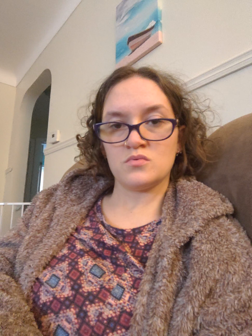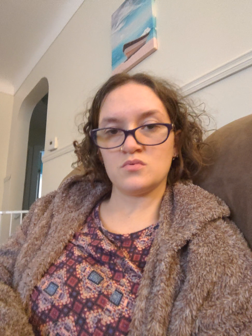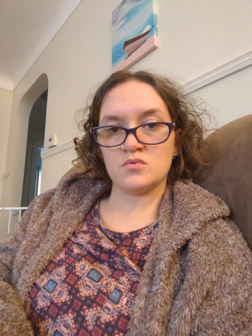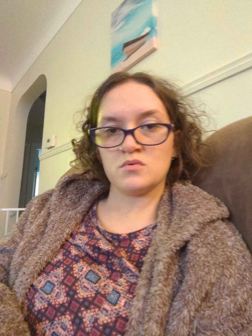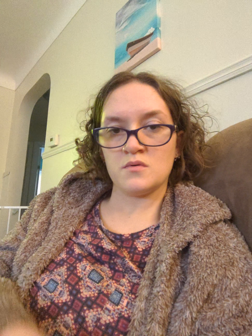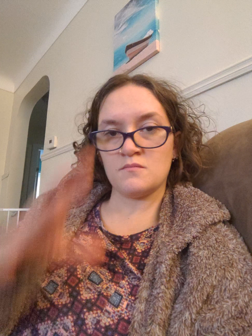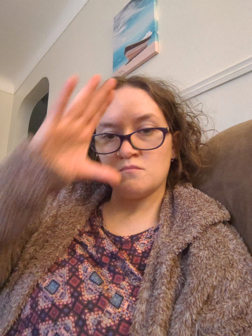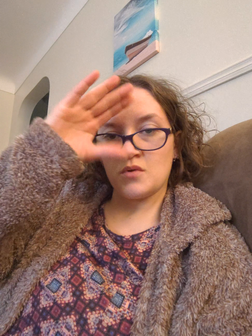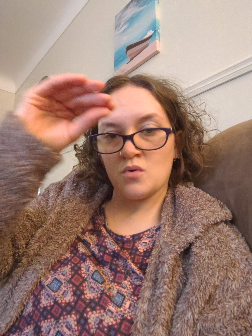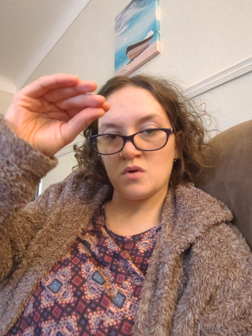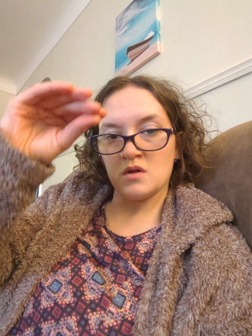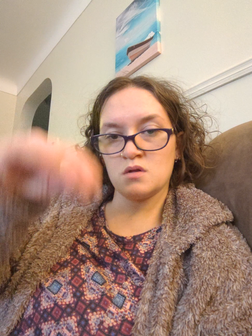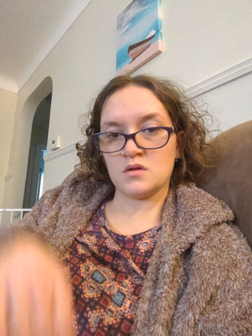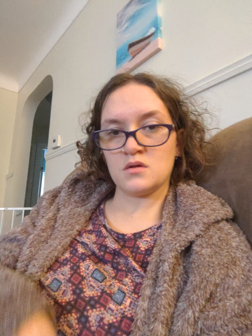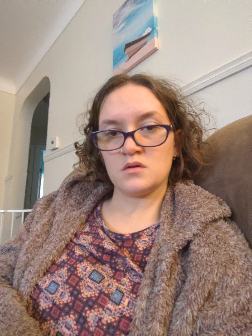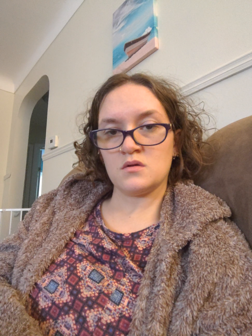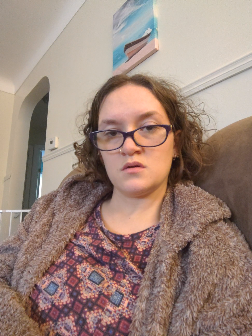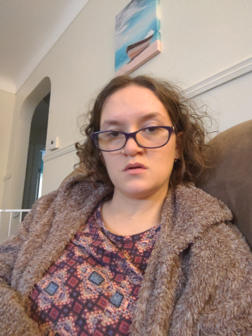boy